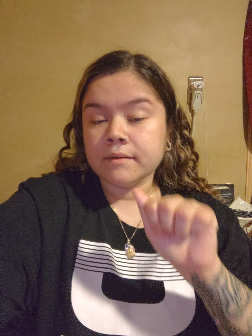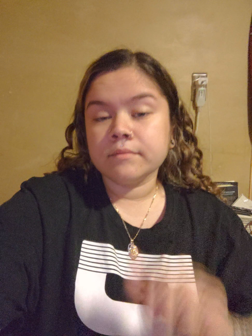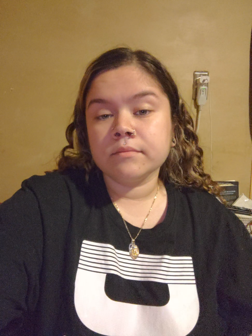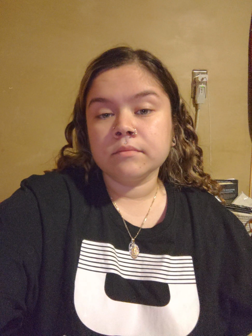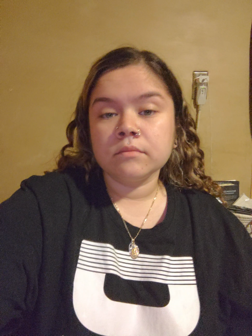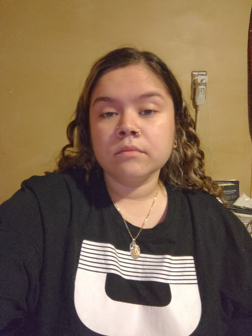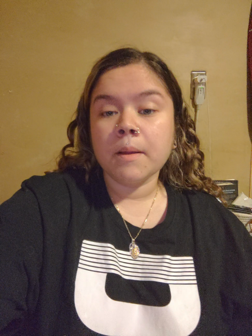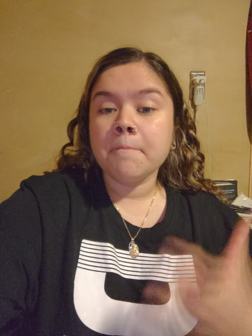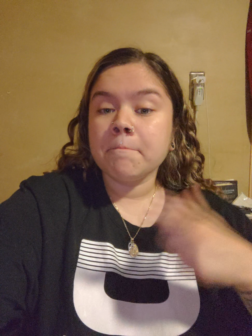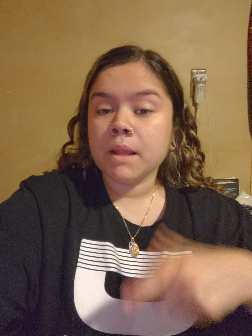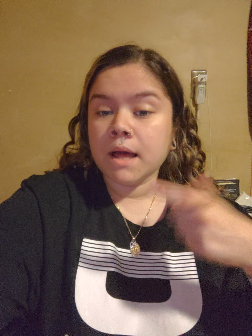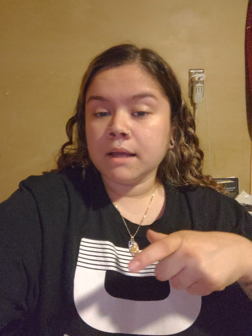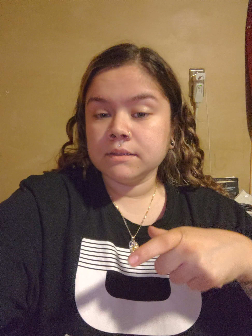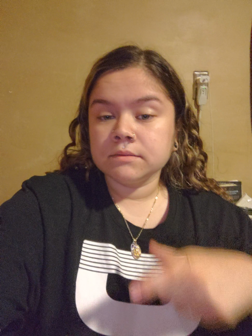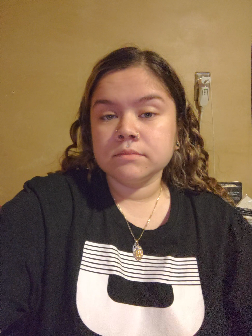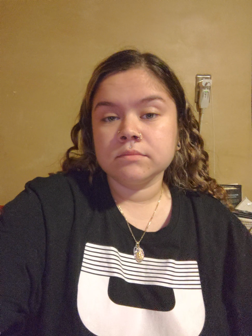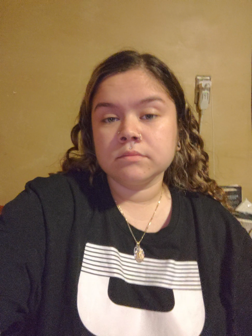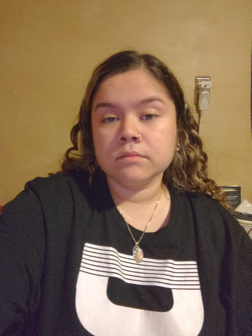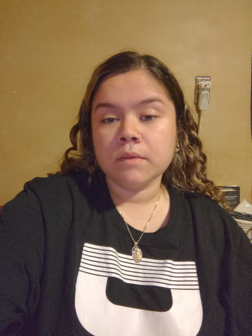plate